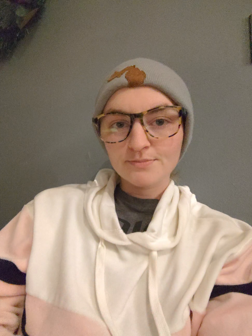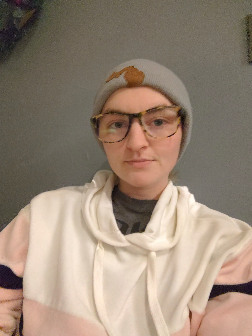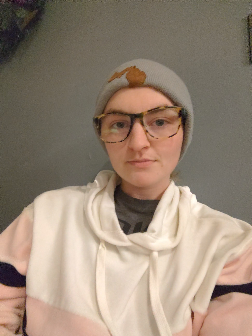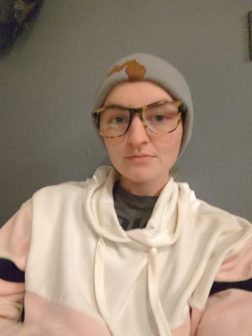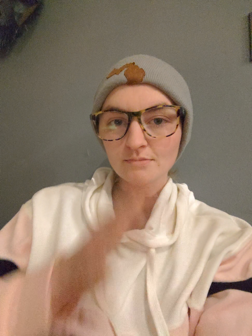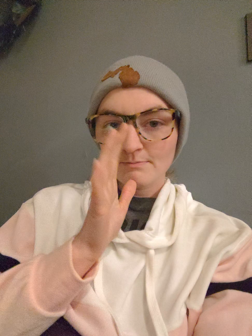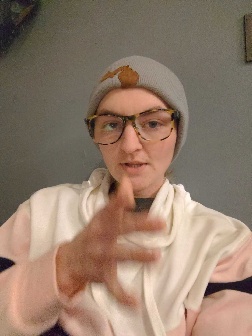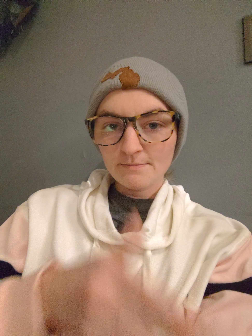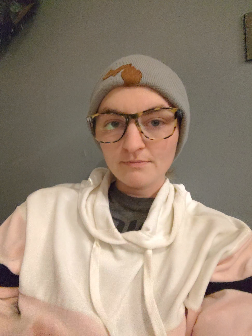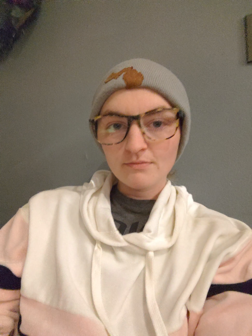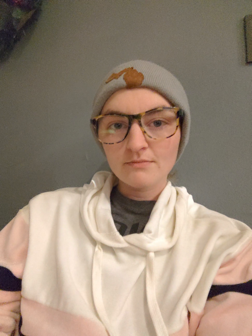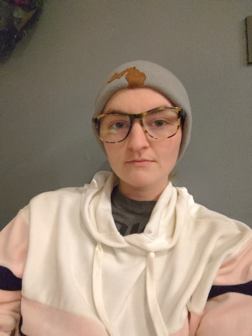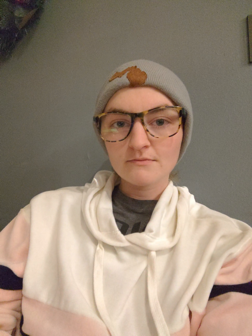grandma